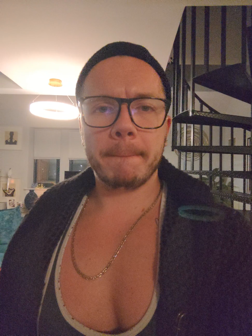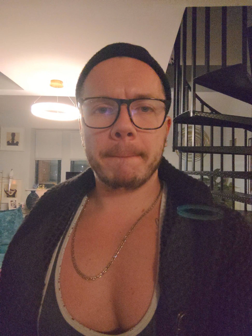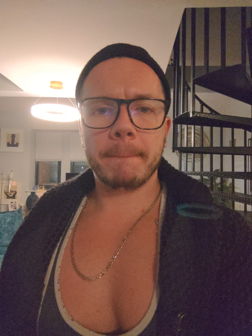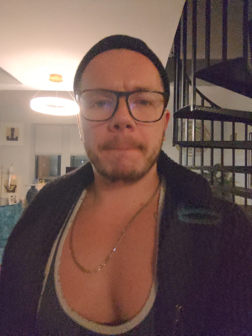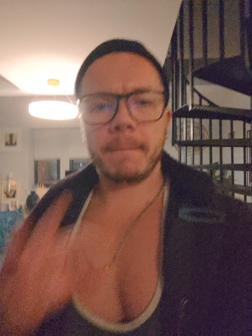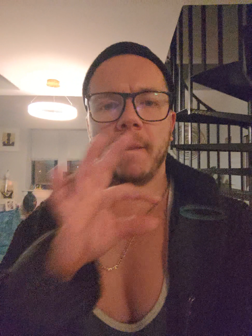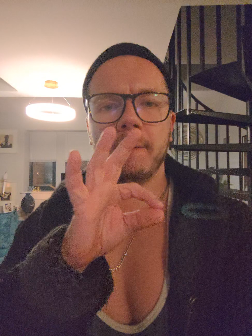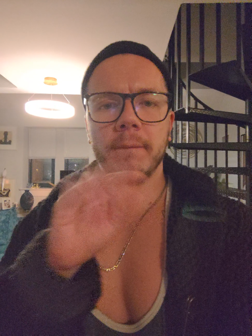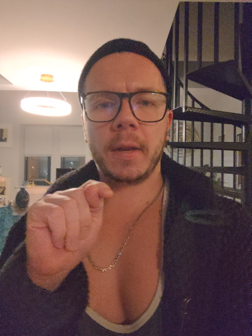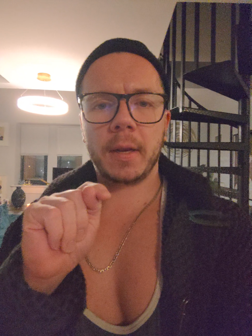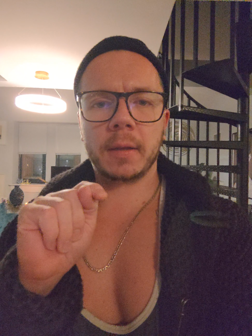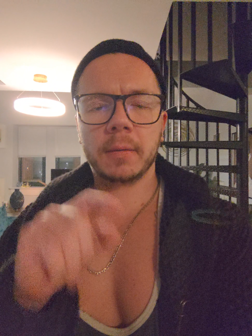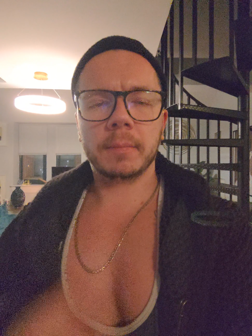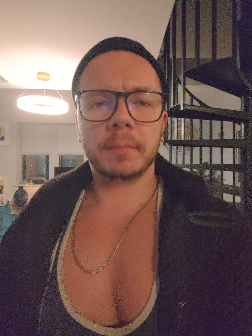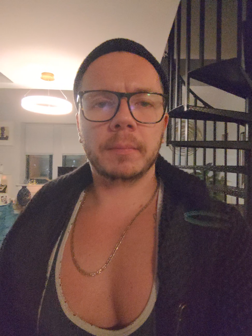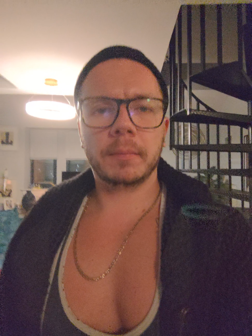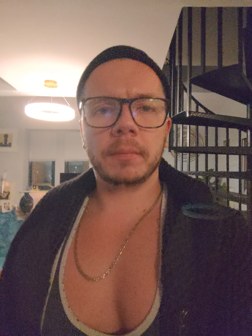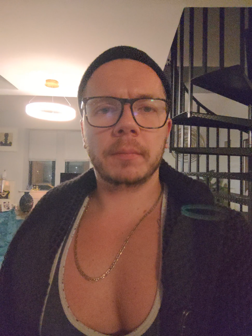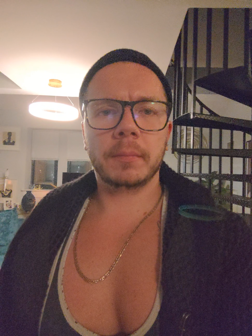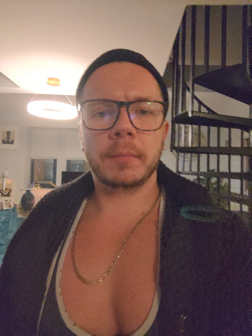feet